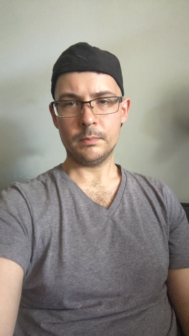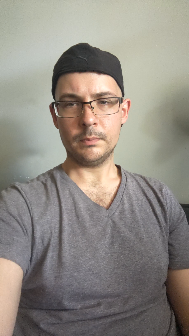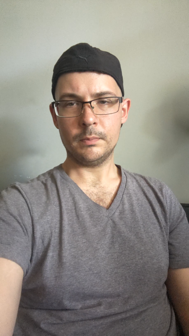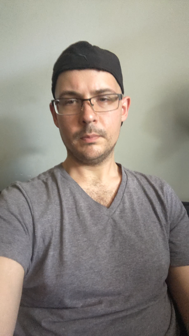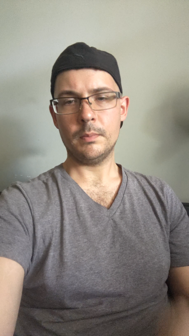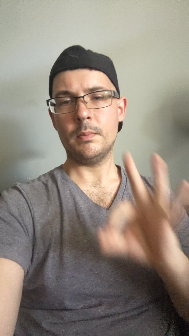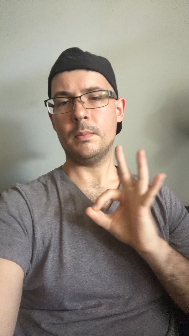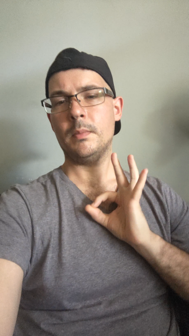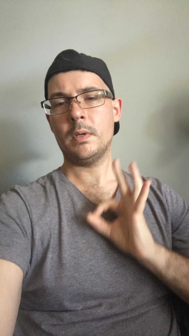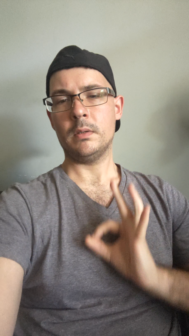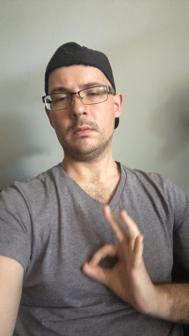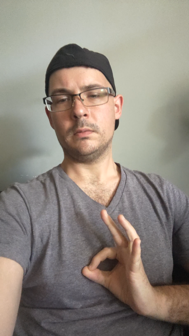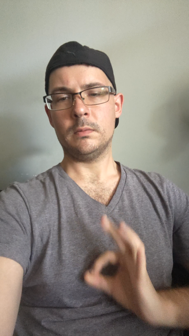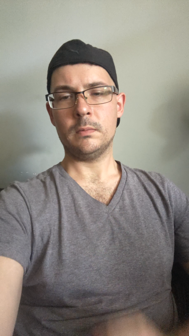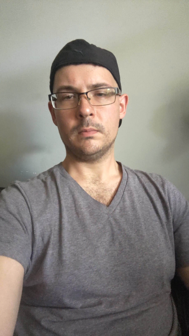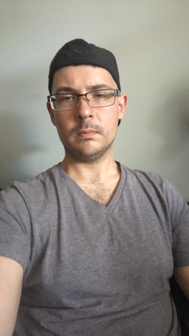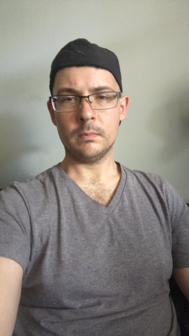button